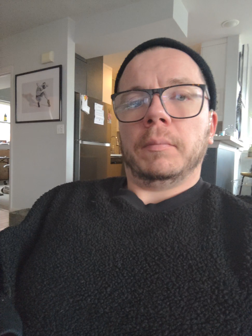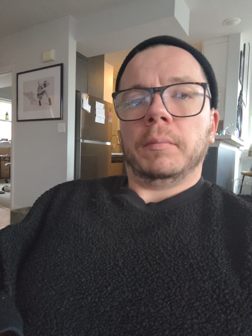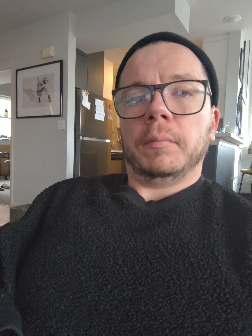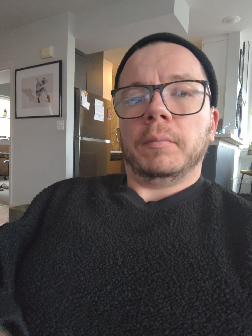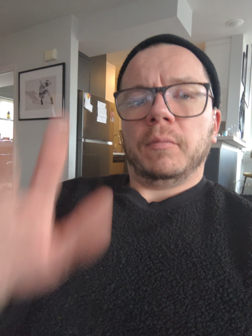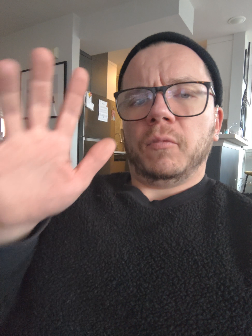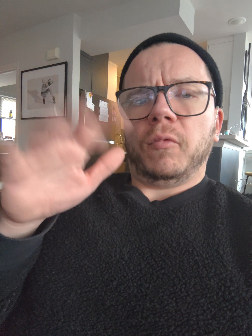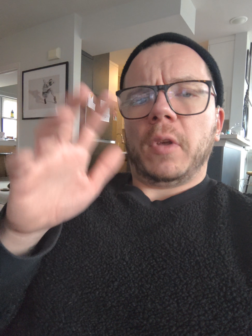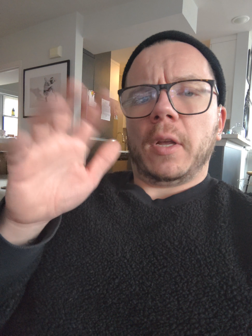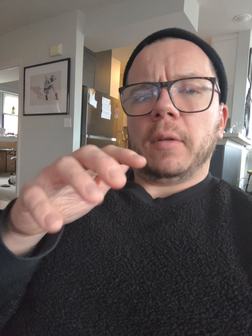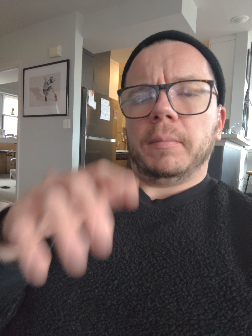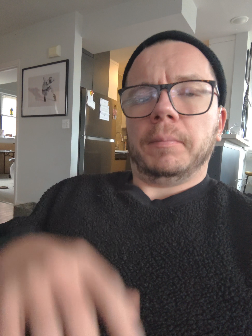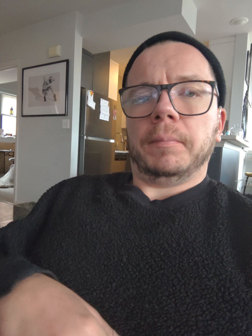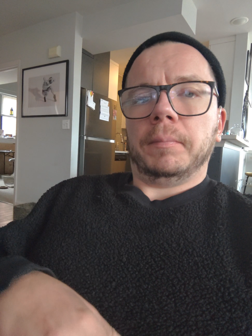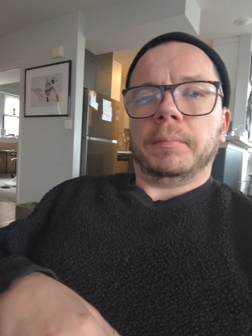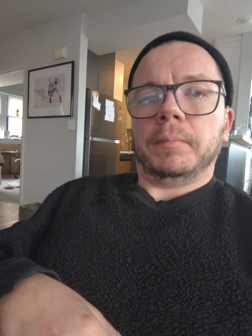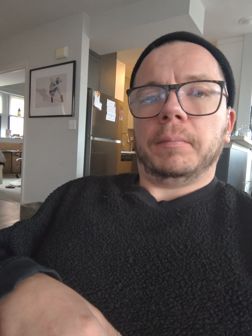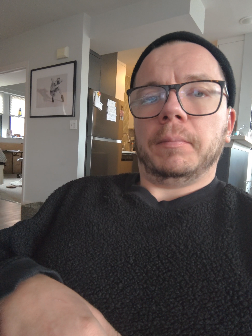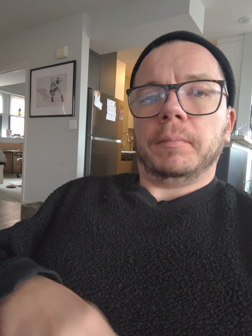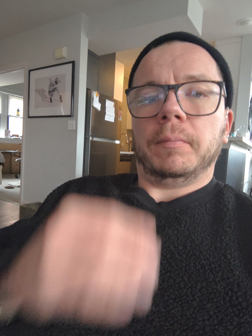rain